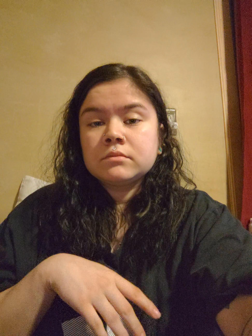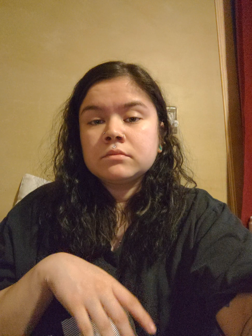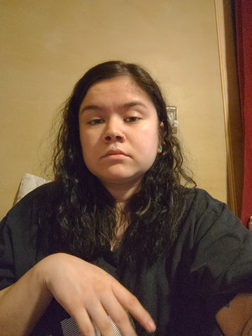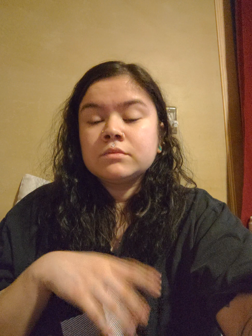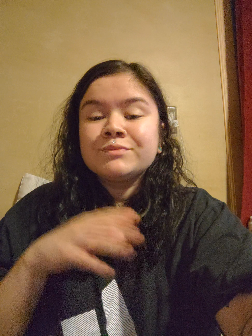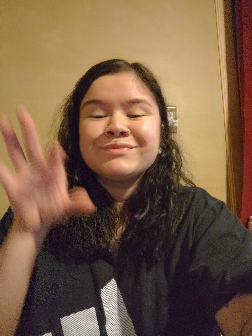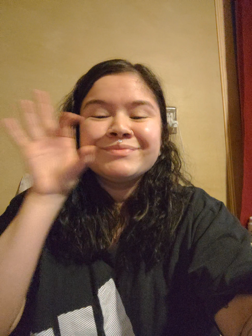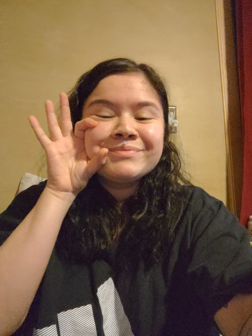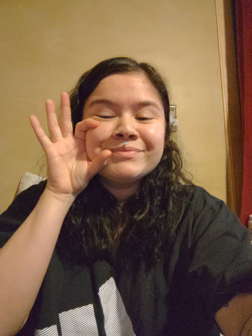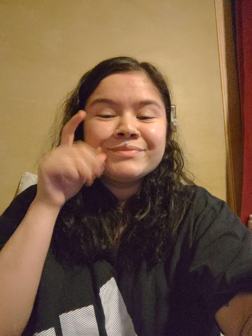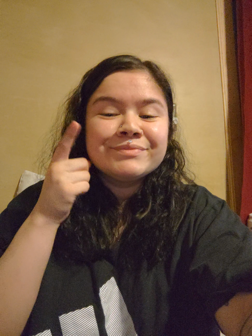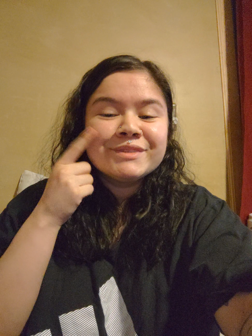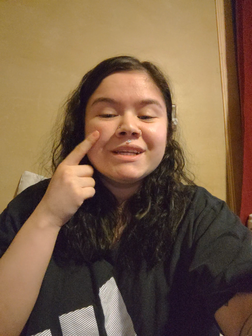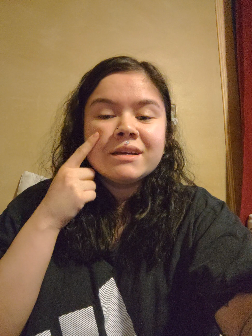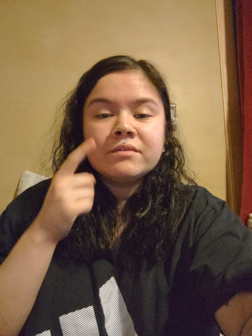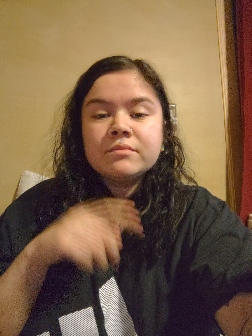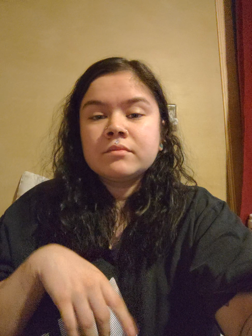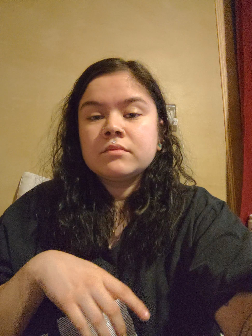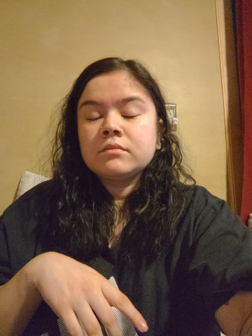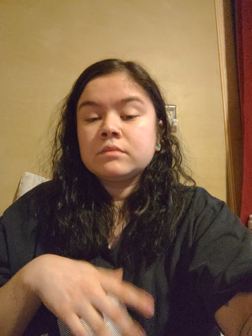cheek